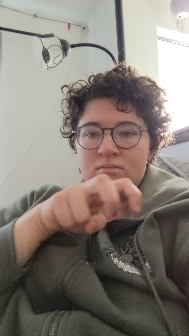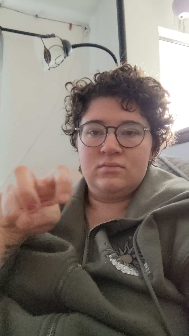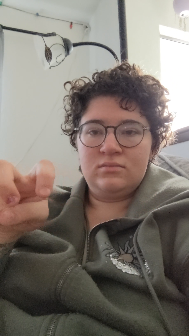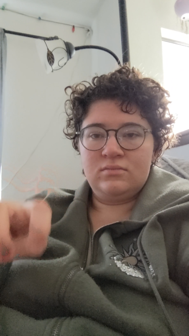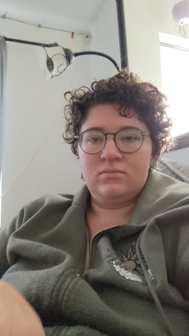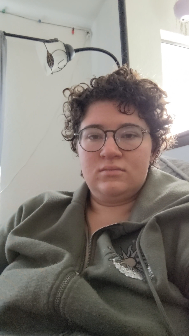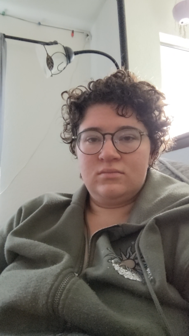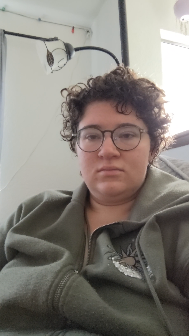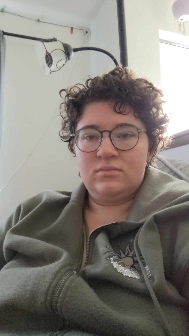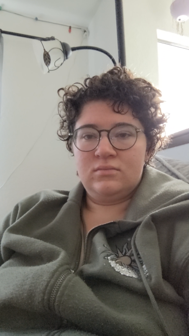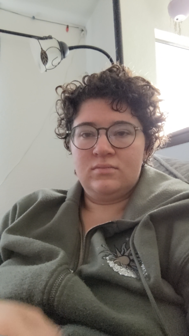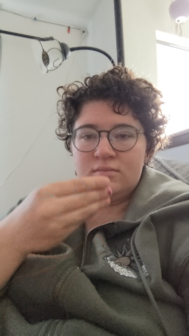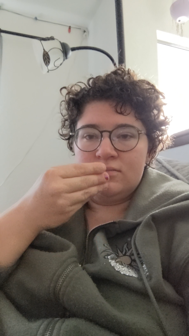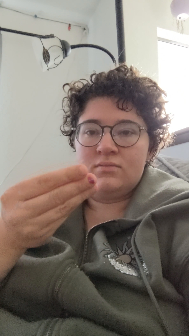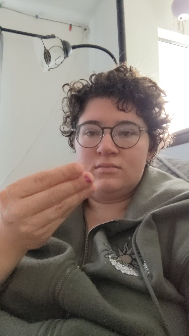feed